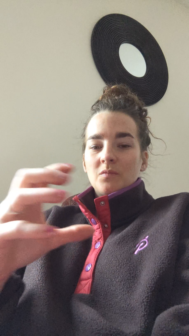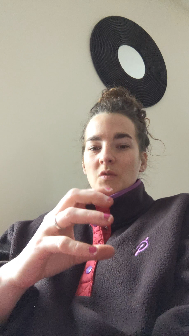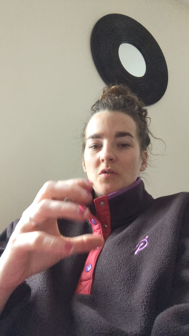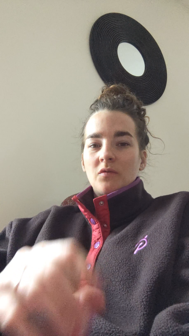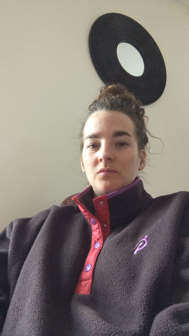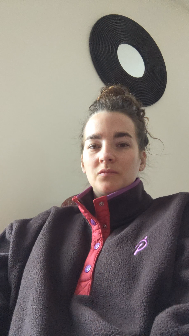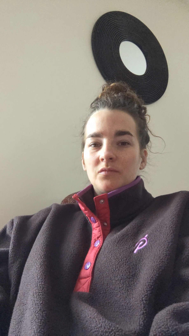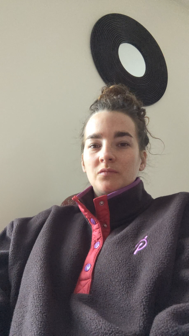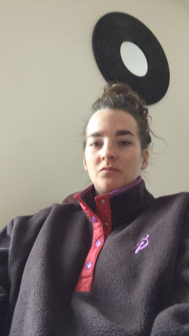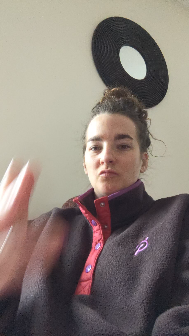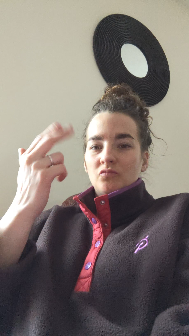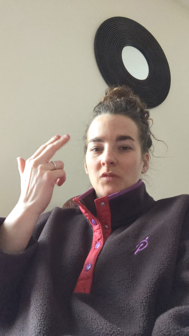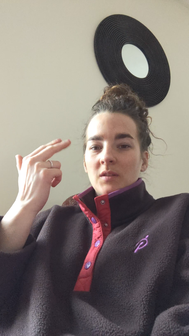rabbit